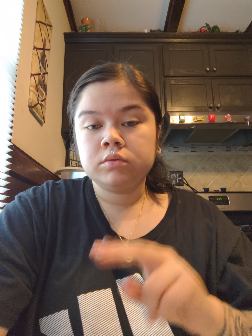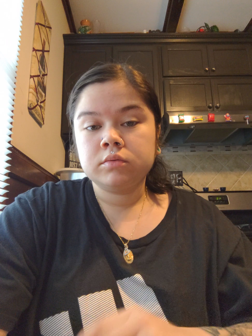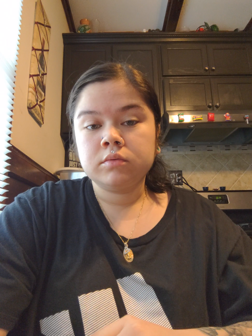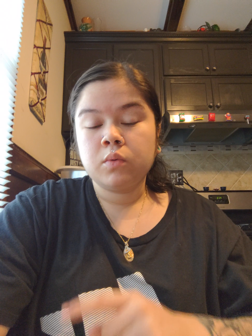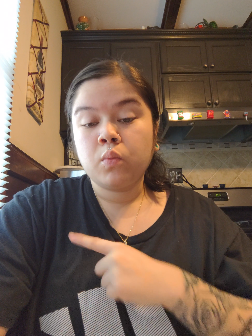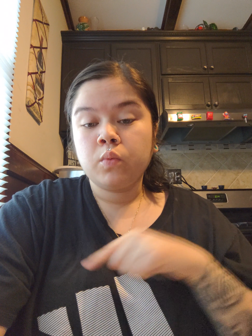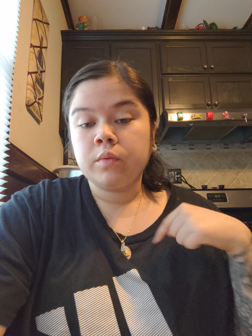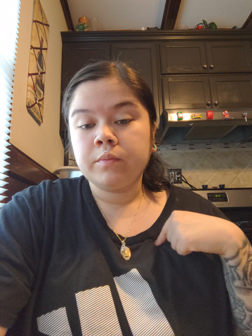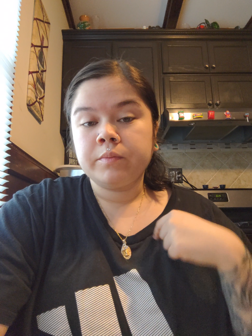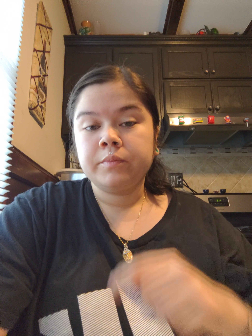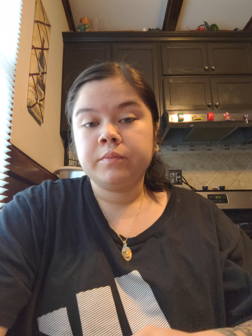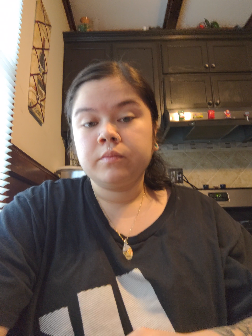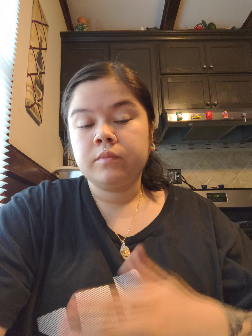we